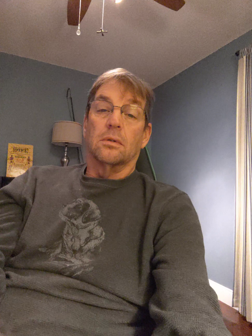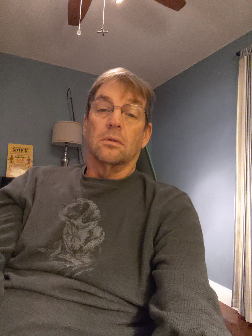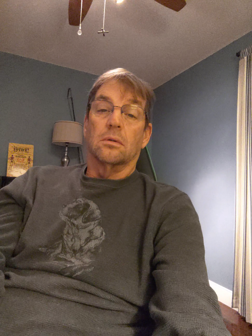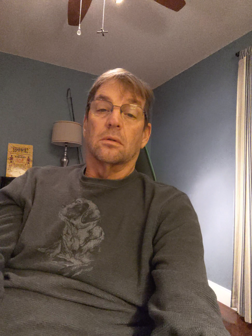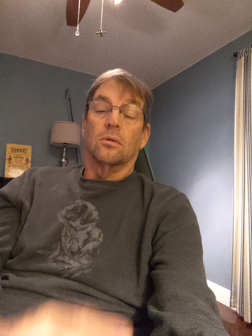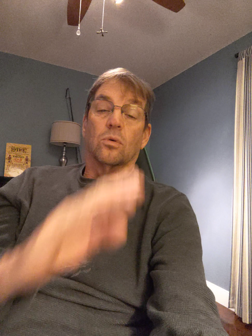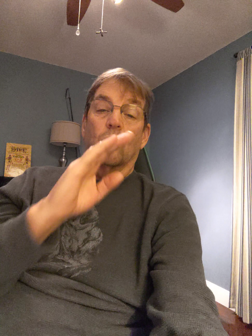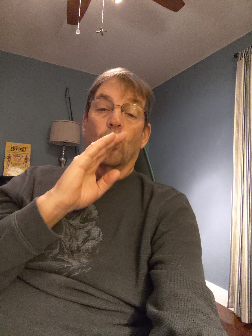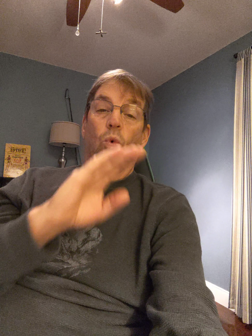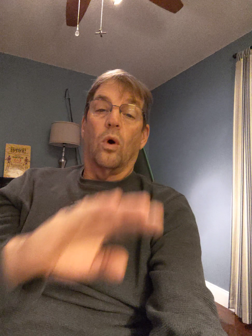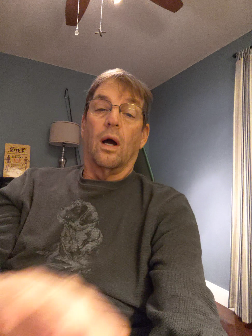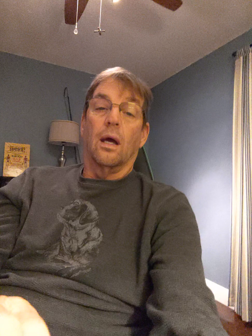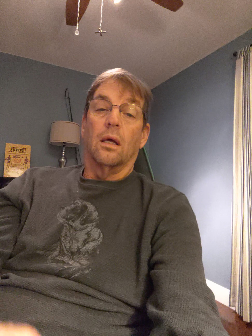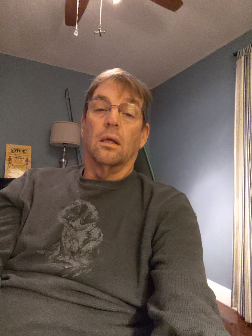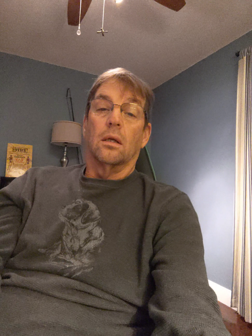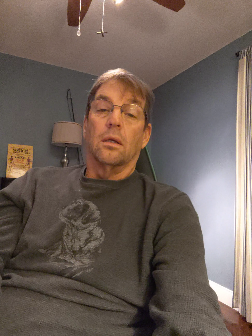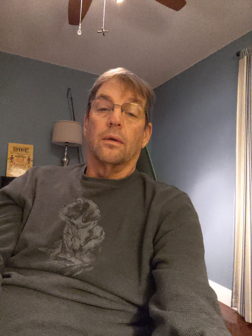quiet